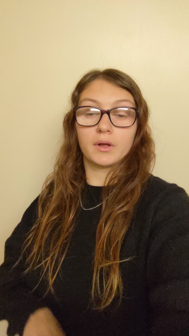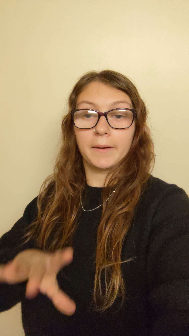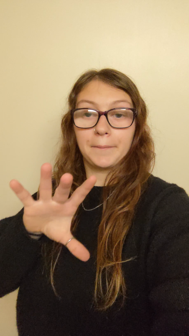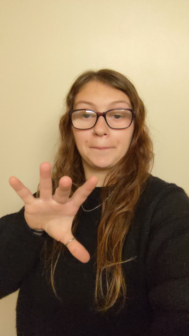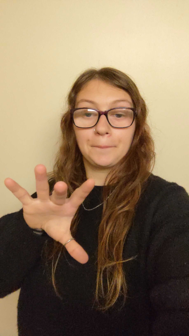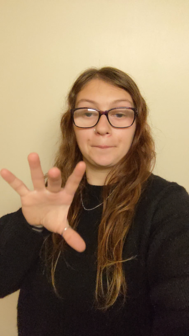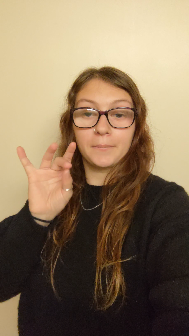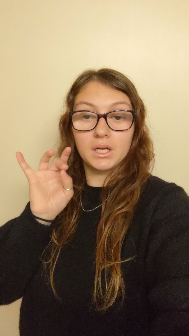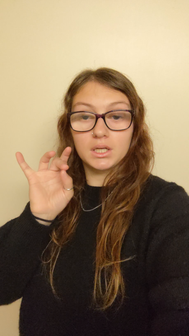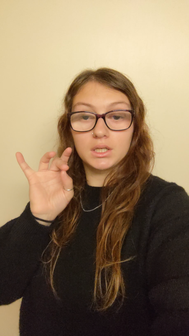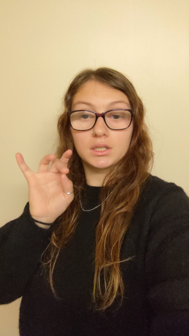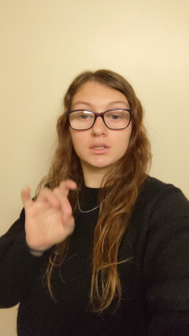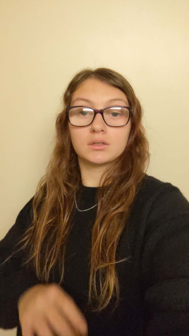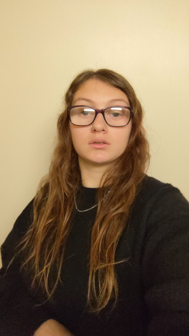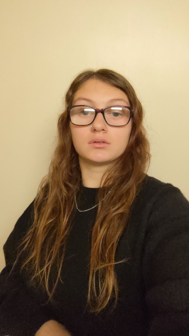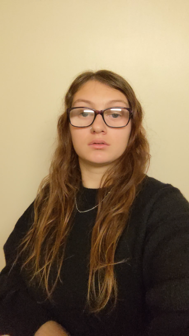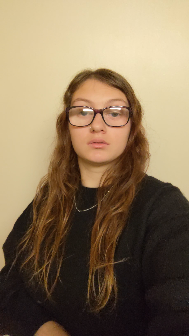pick